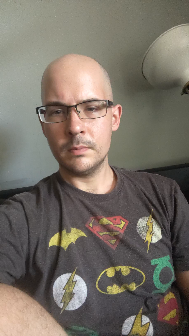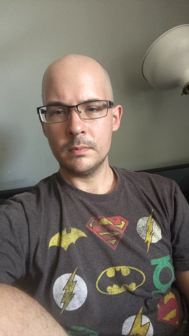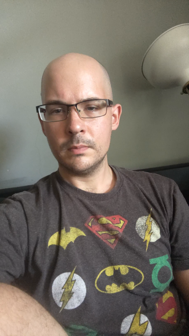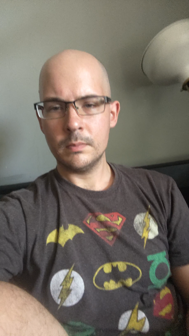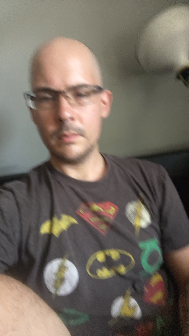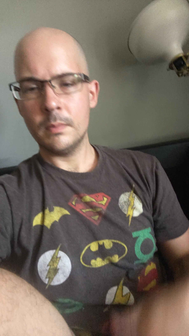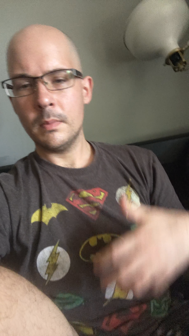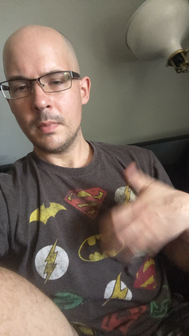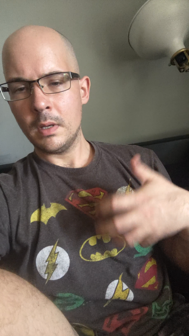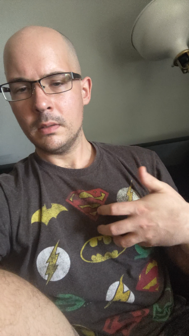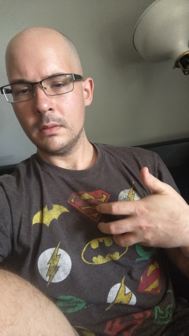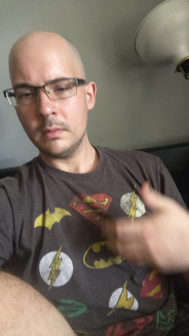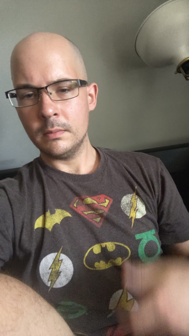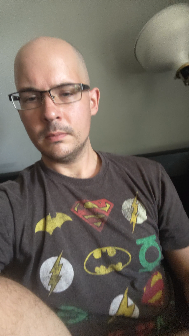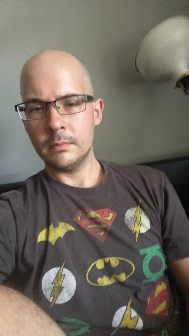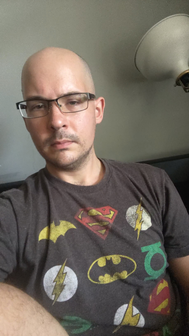monkey